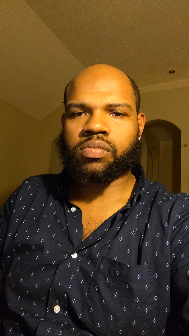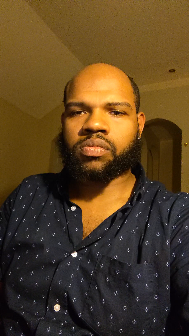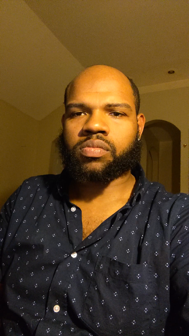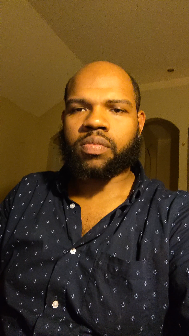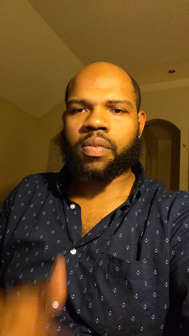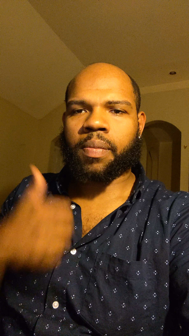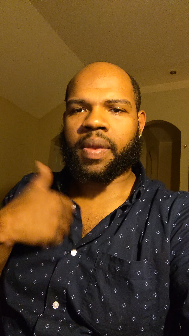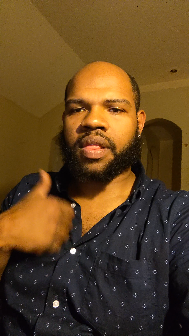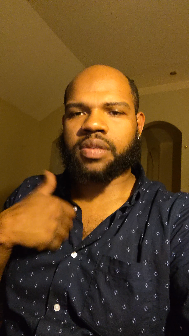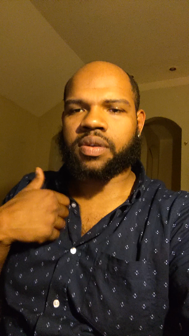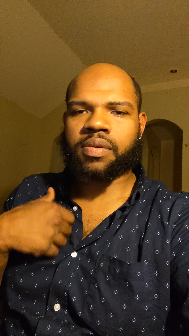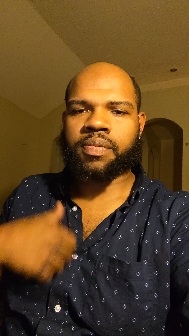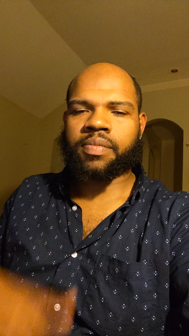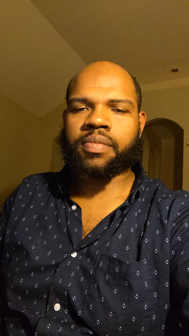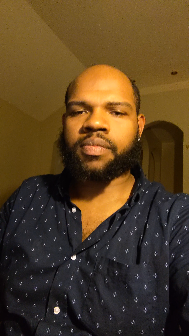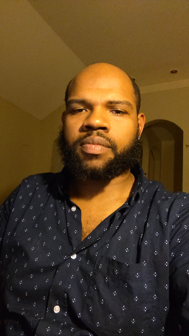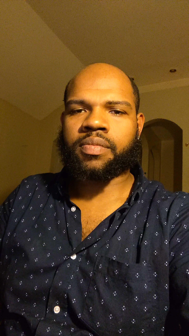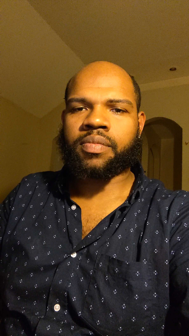bathtub